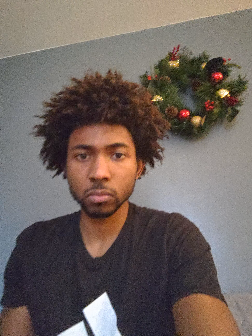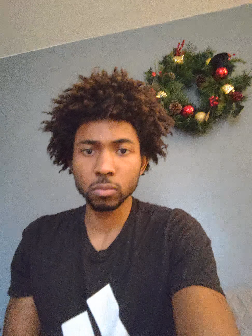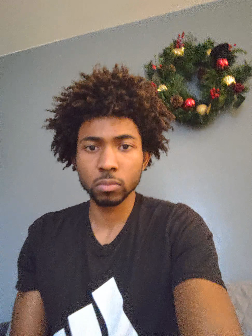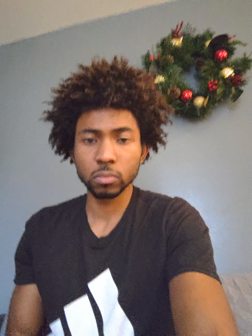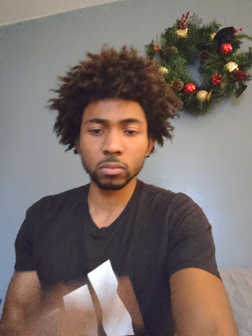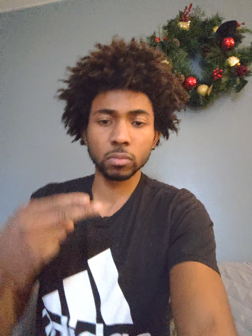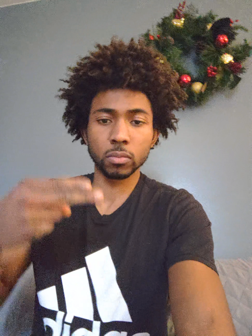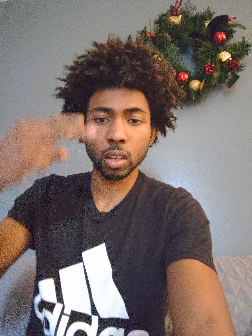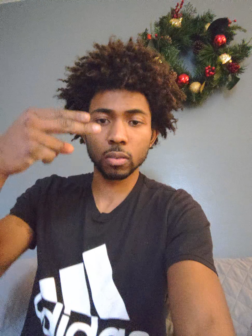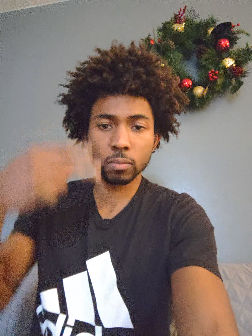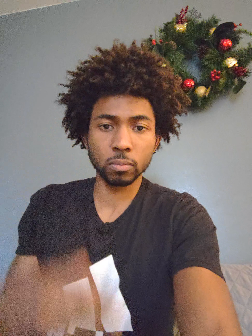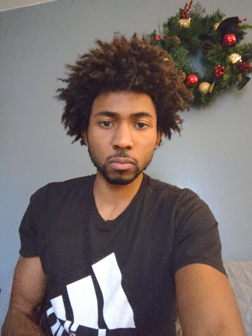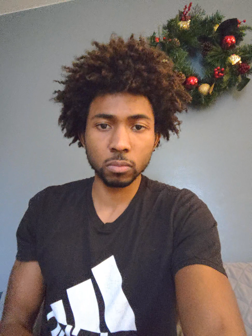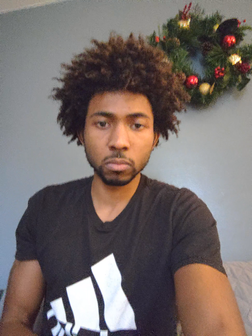high